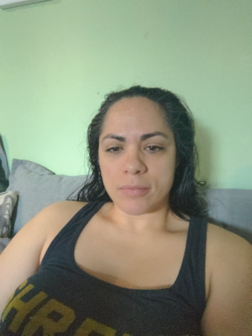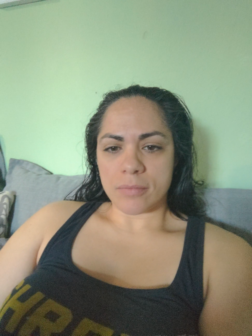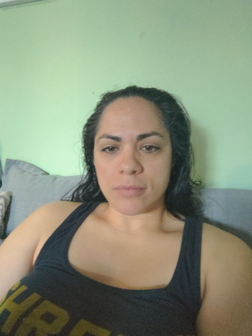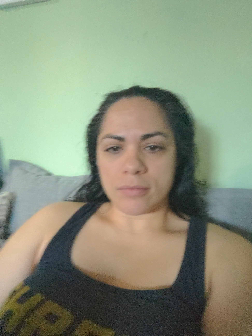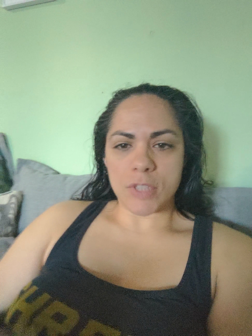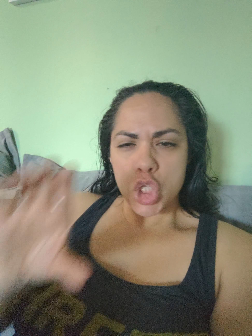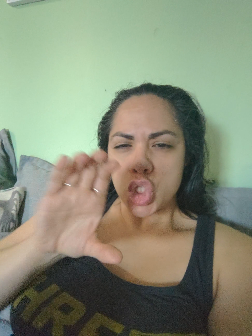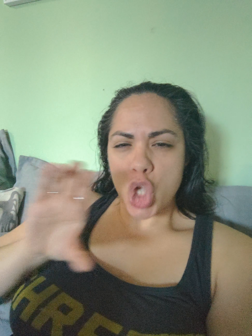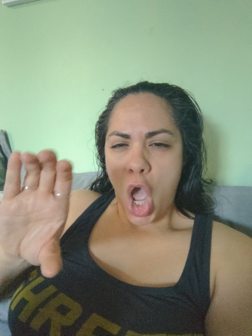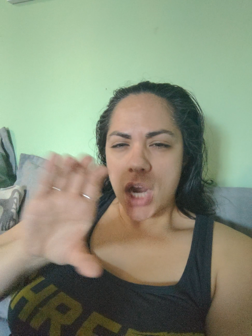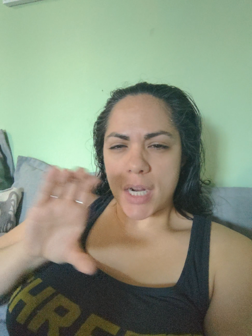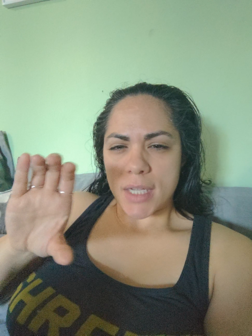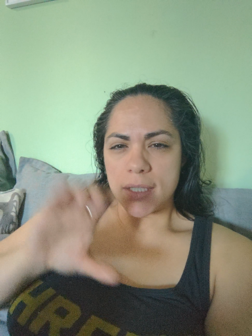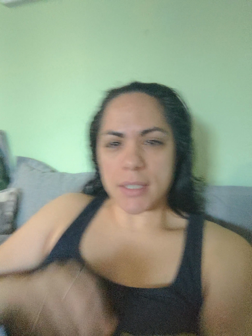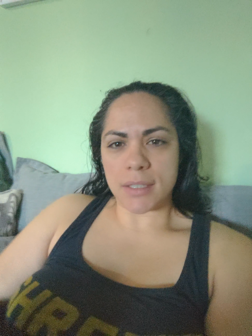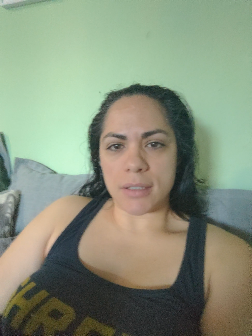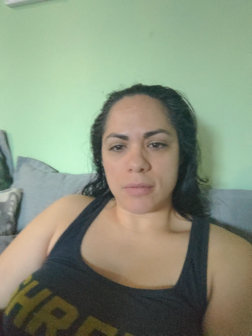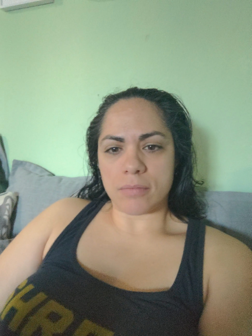chocolate